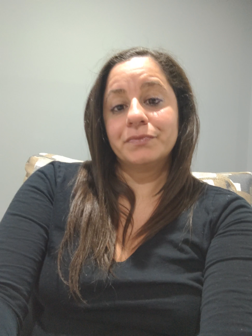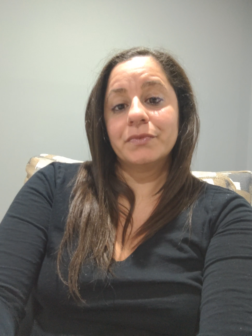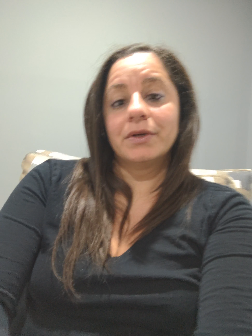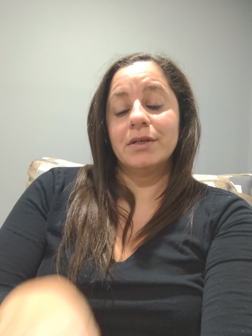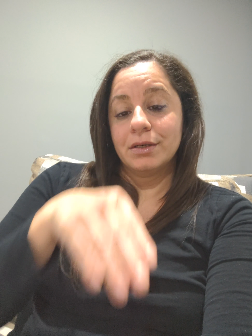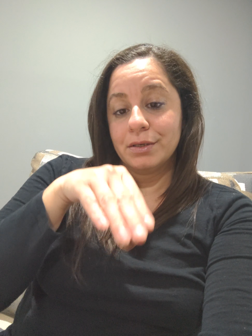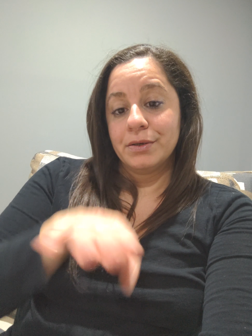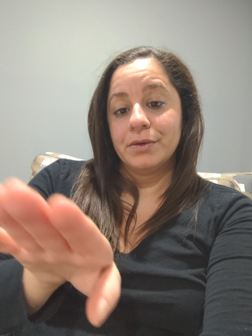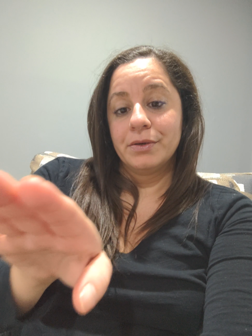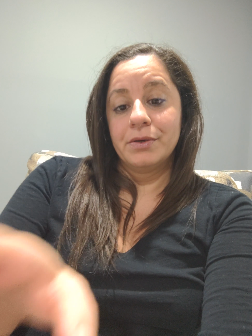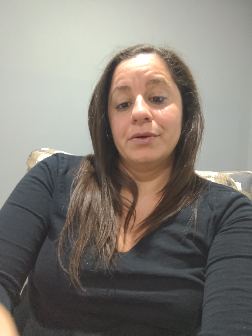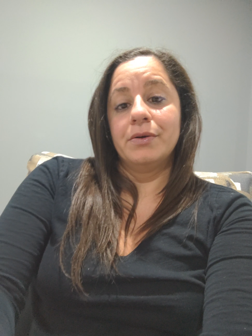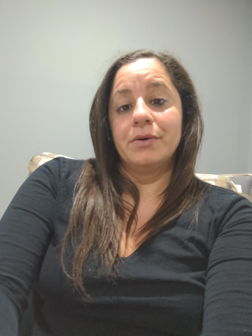into